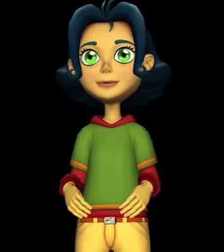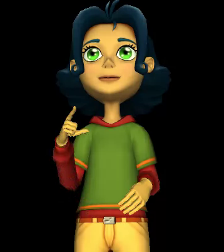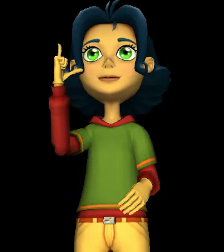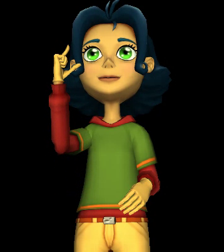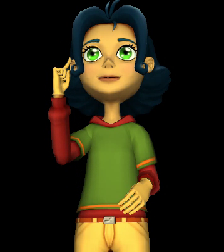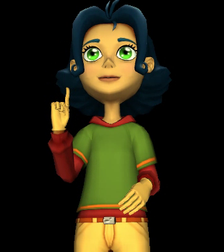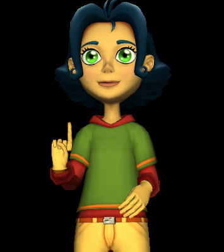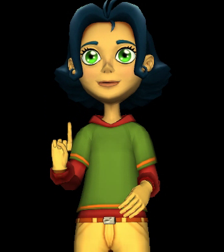والدين